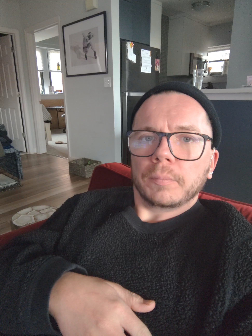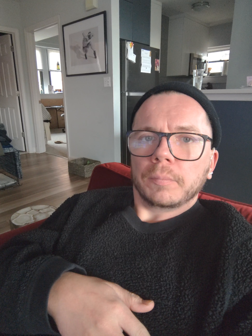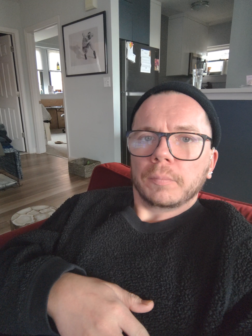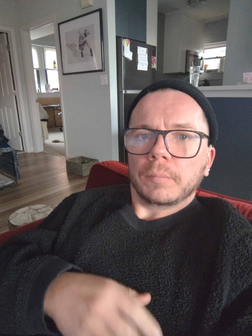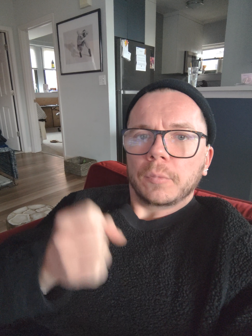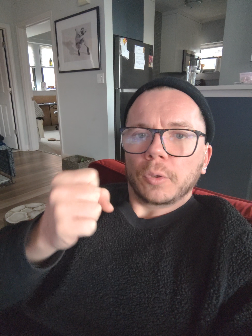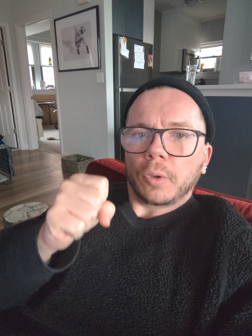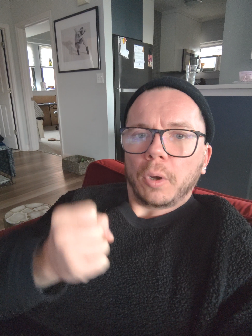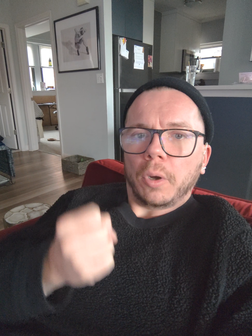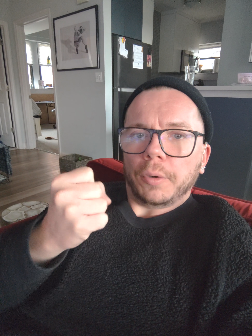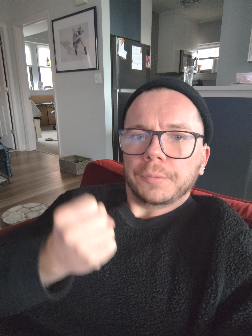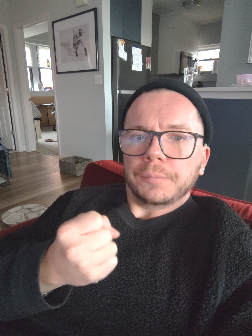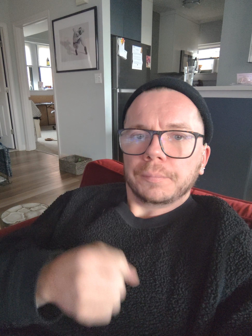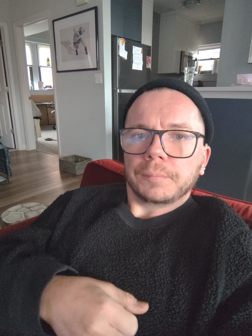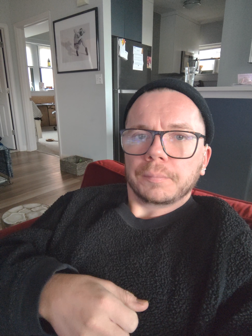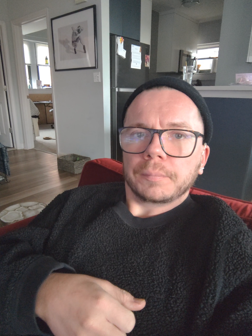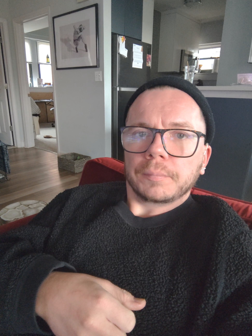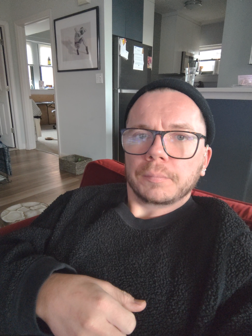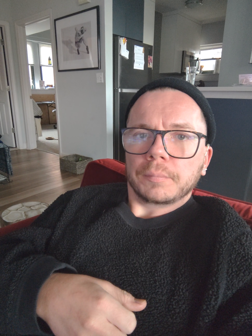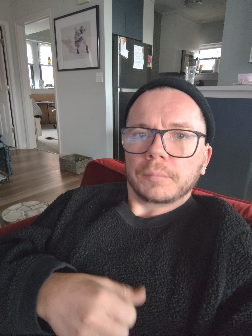car